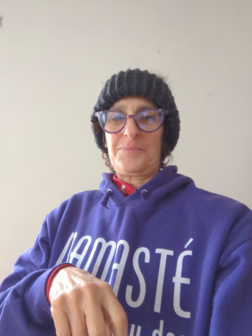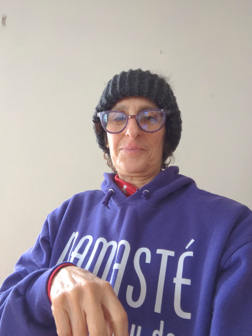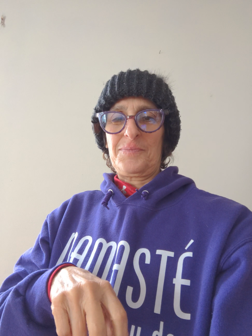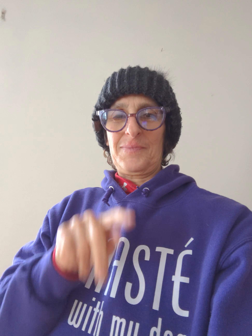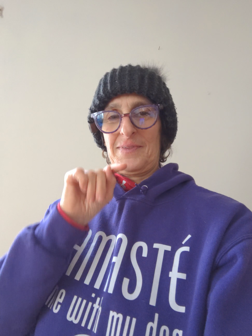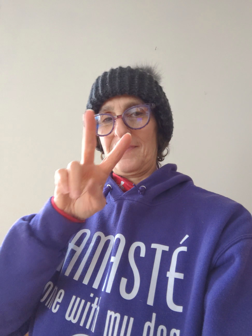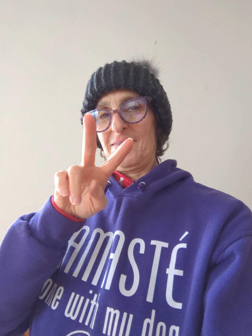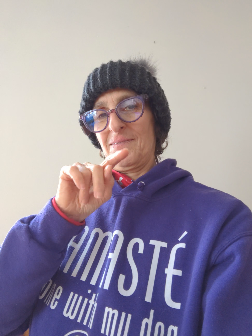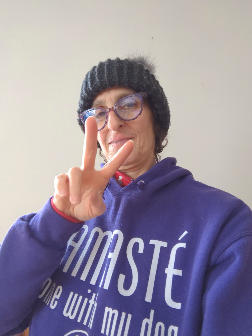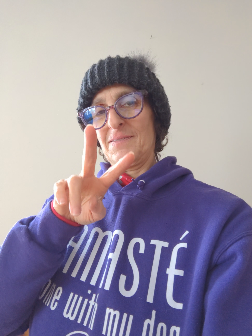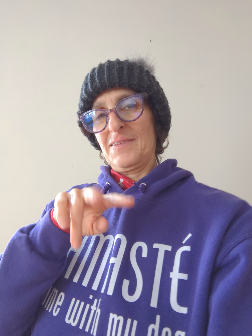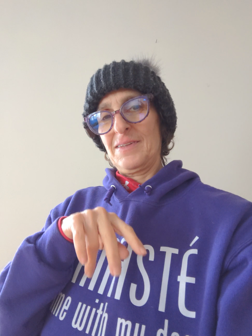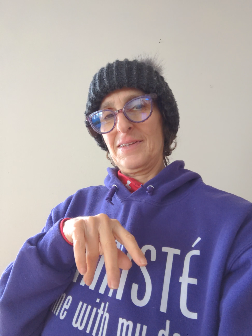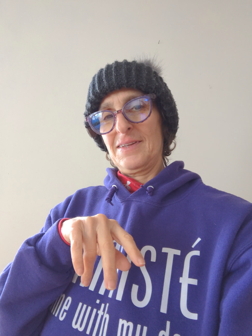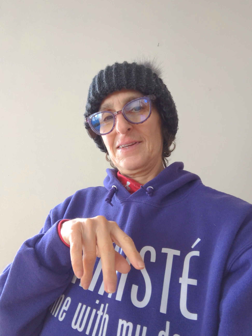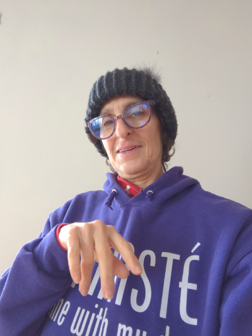TV